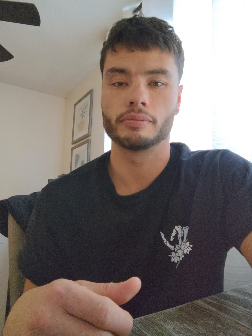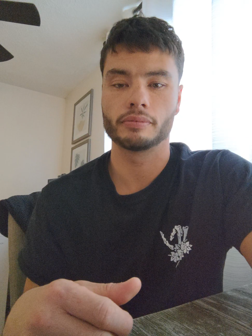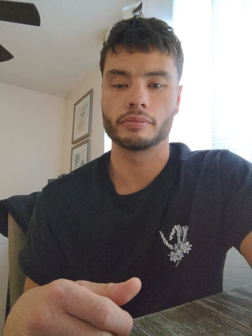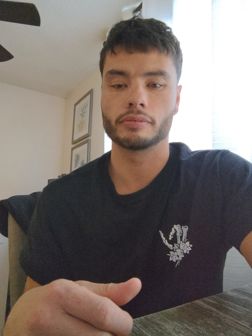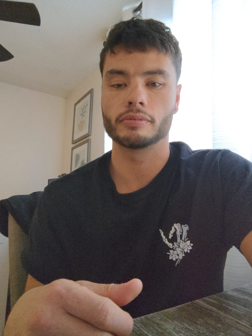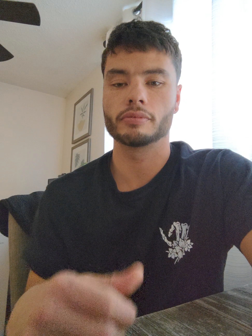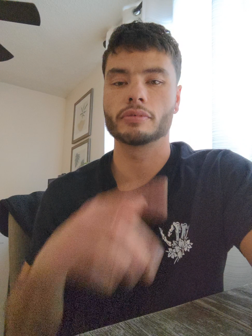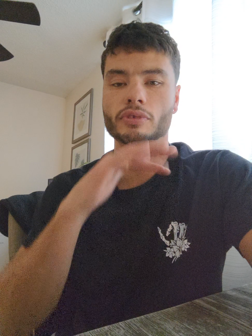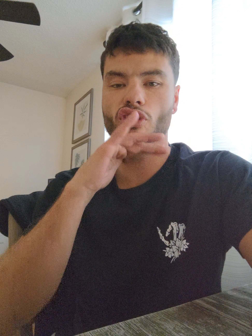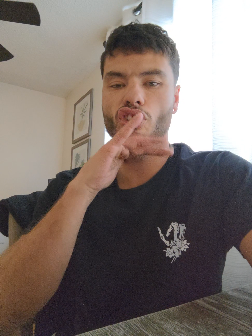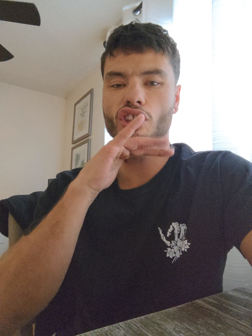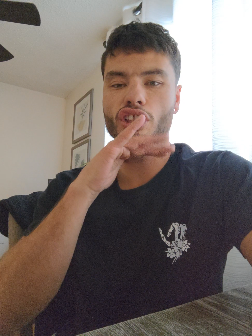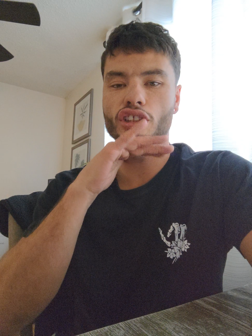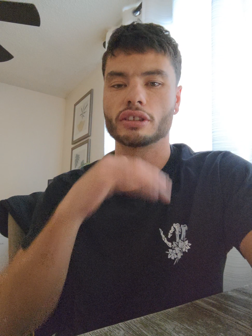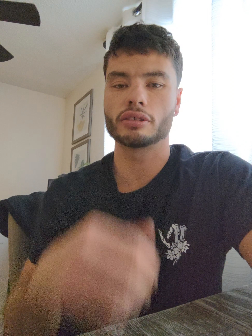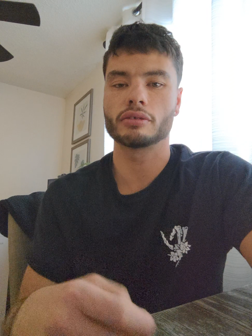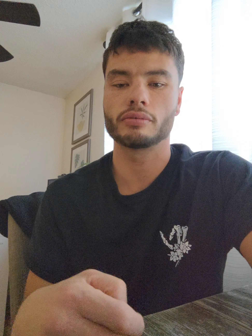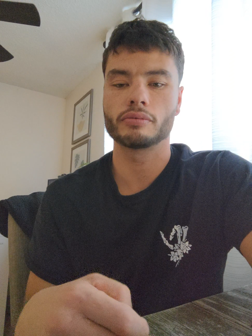dirty